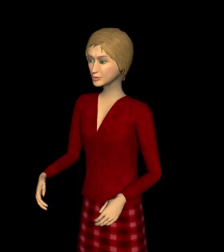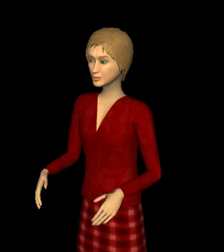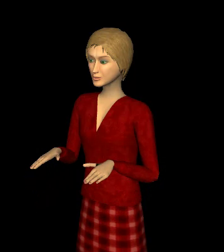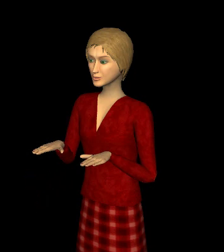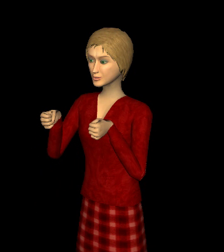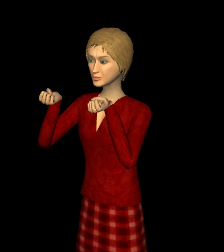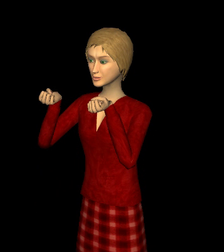ينقذ